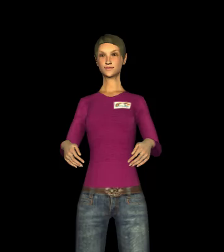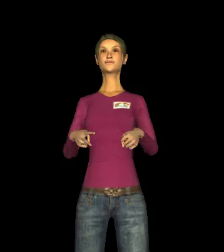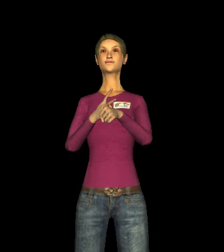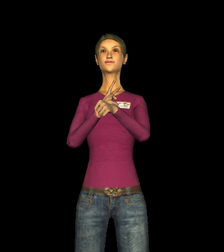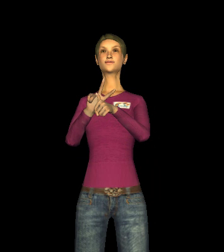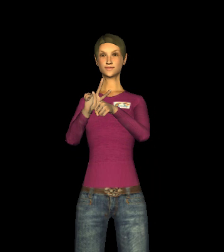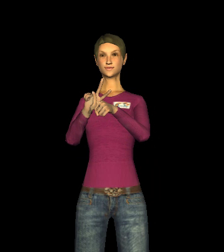خطر